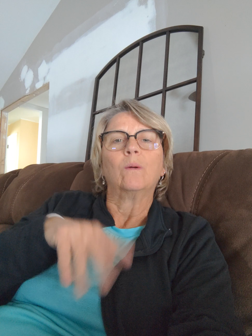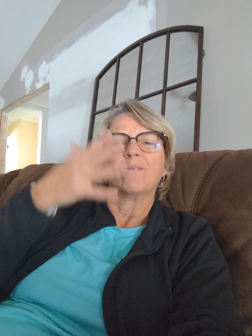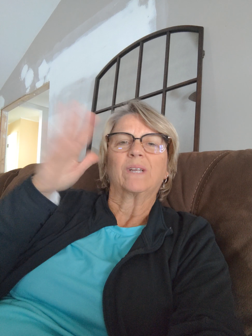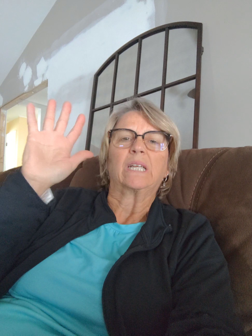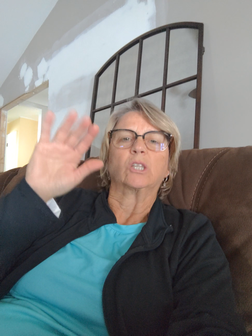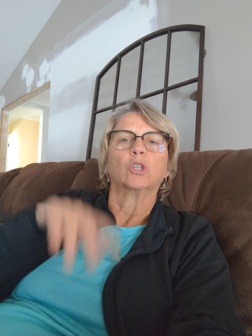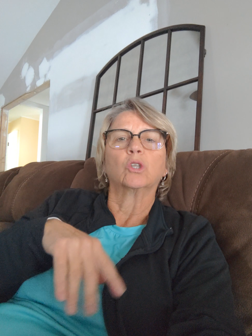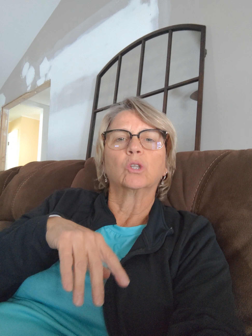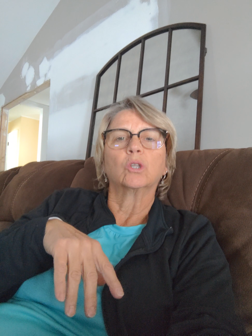finish